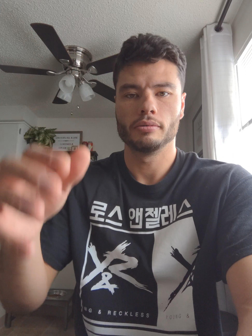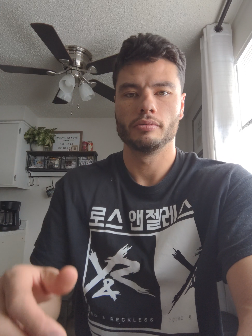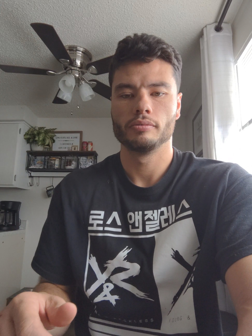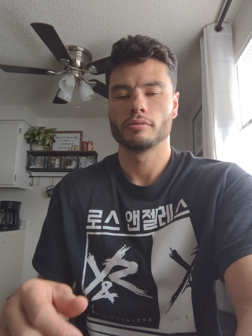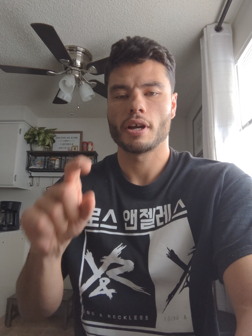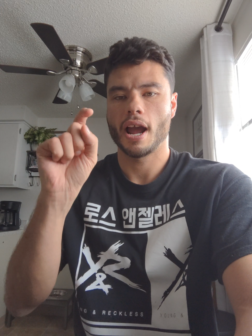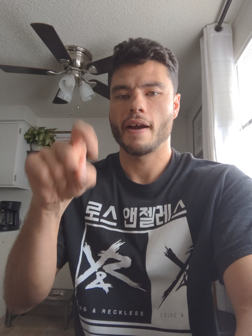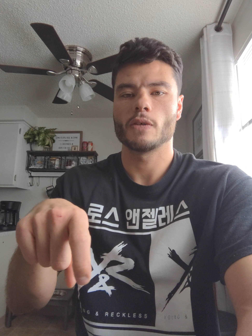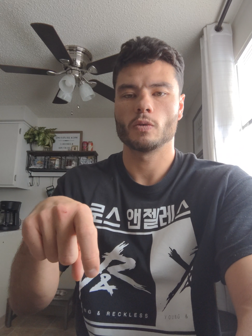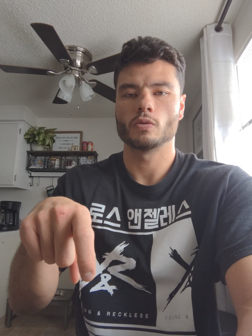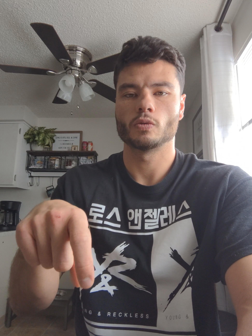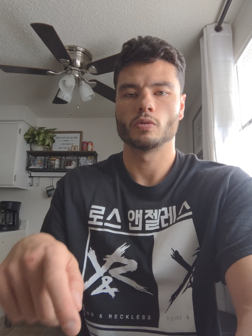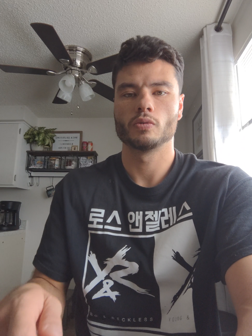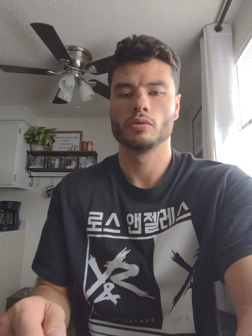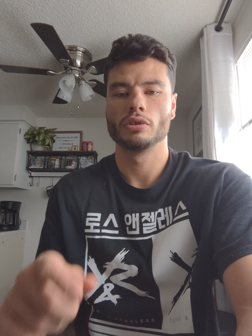have to